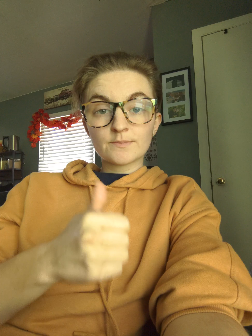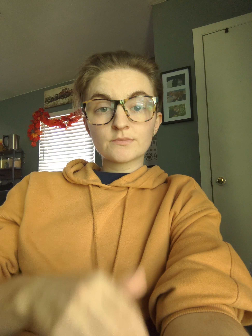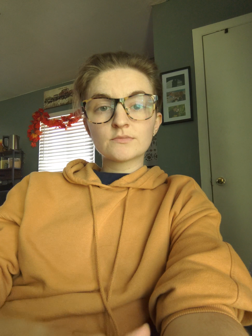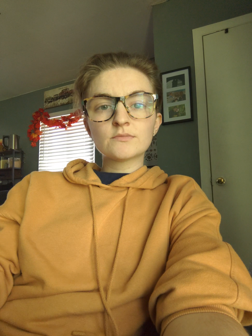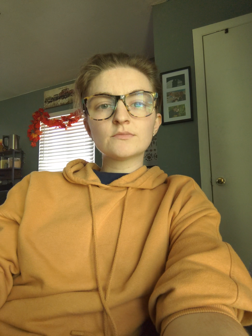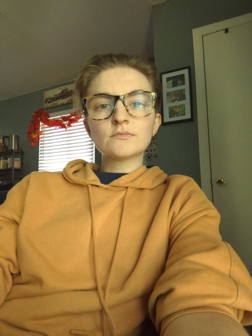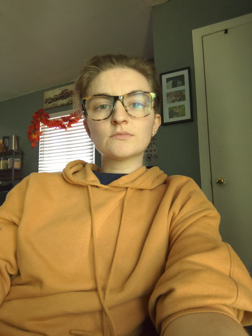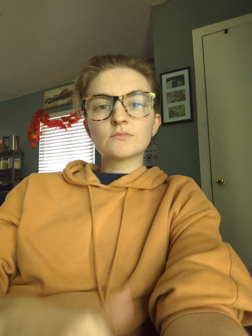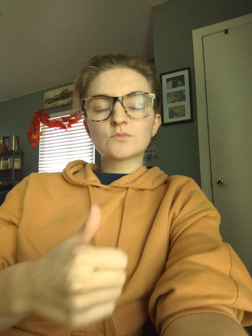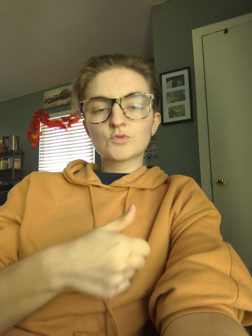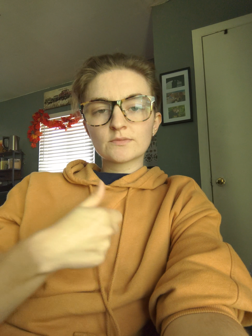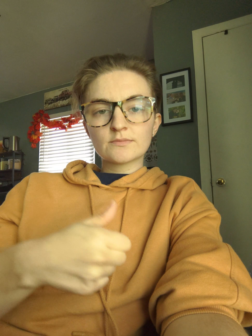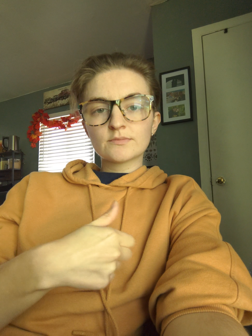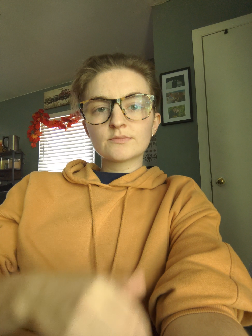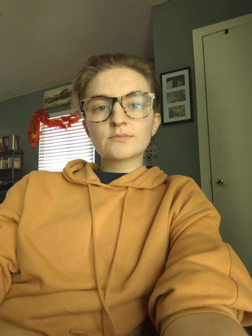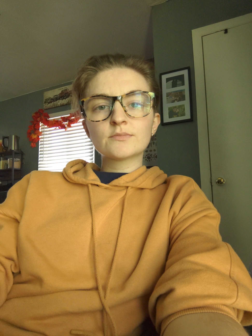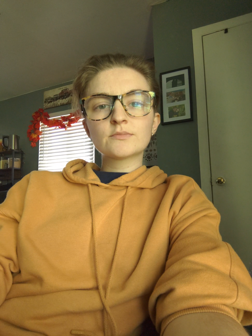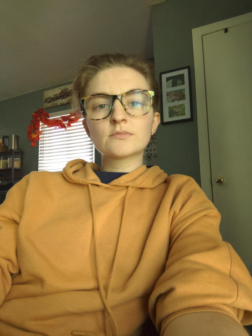basement